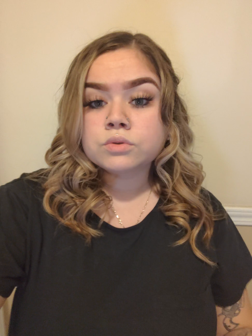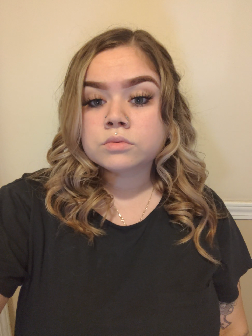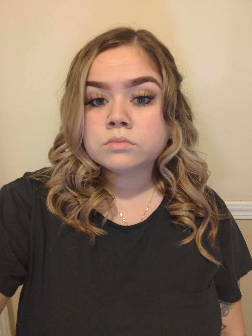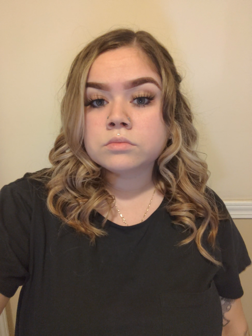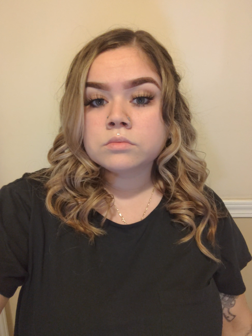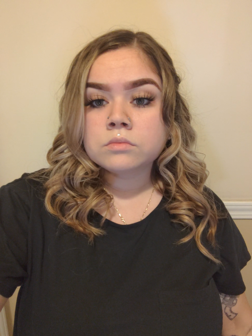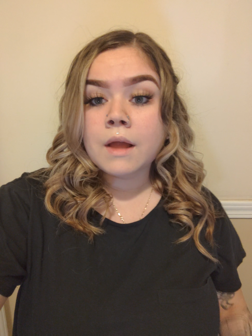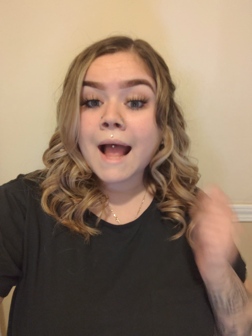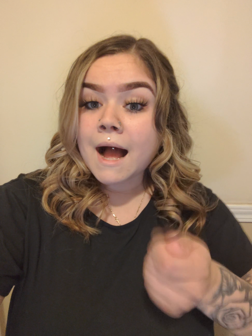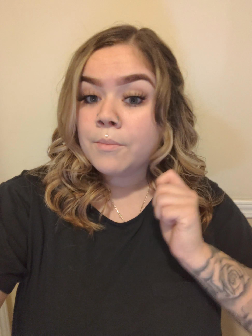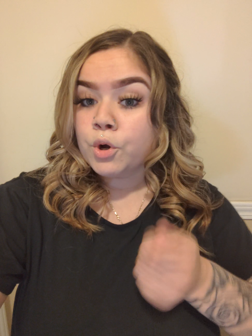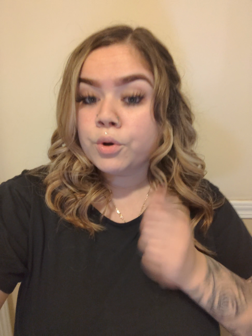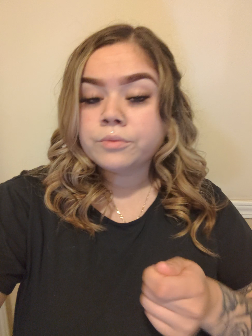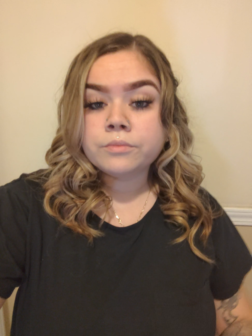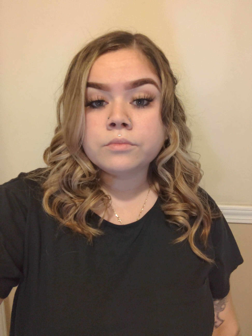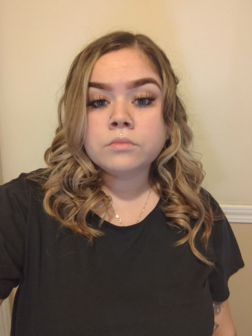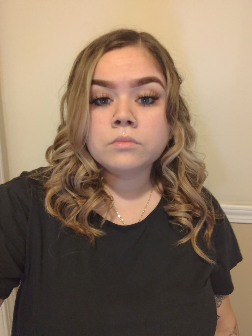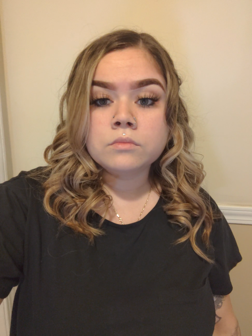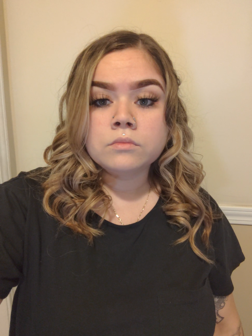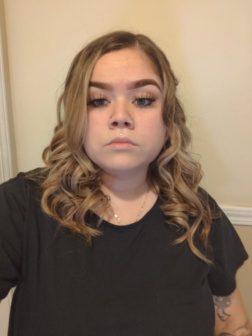hammer